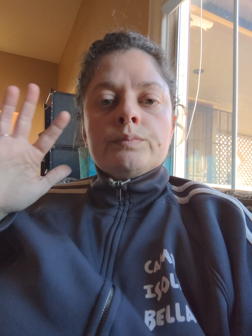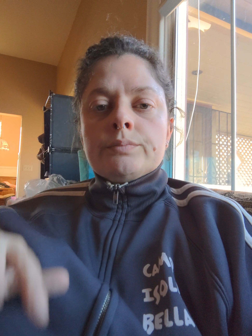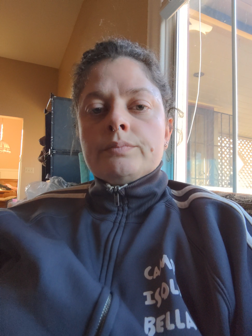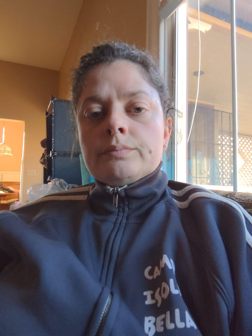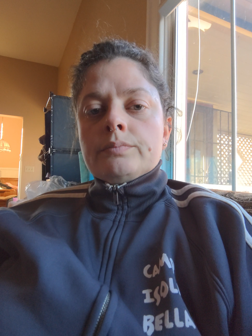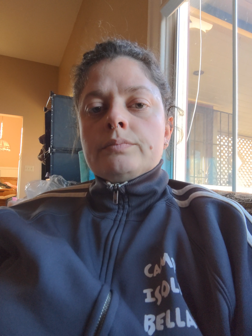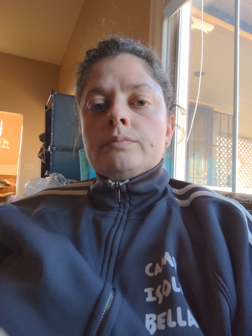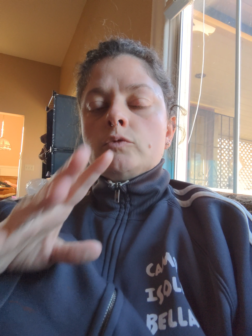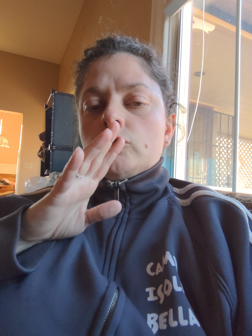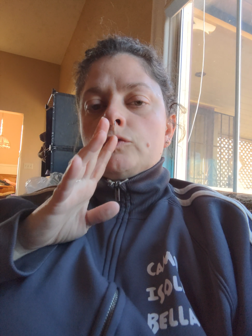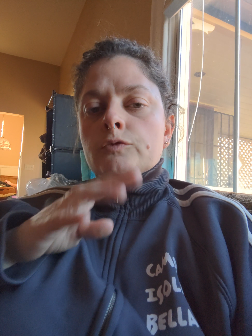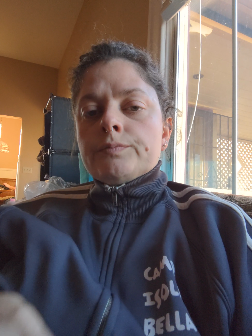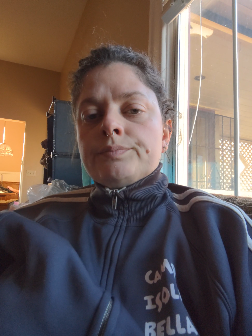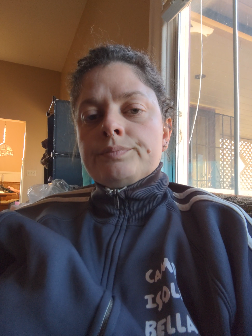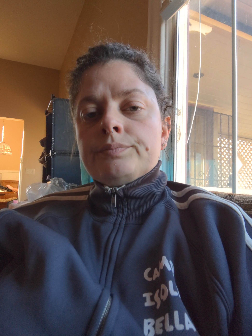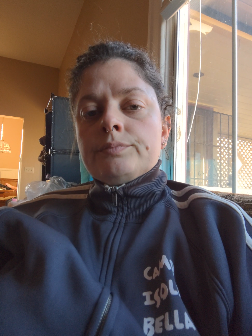talk